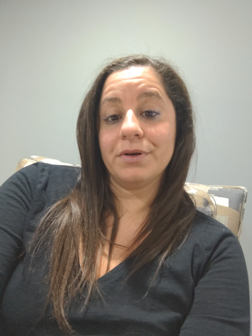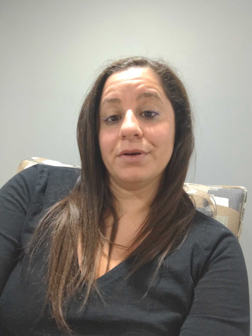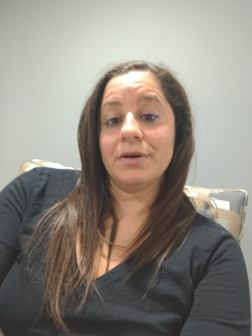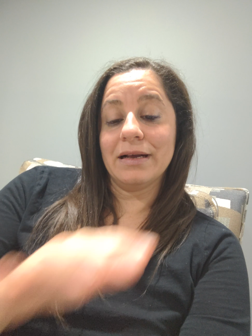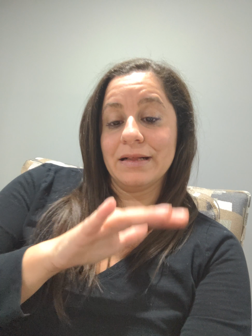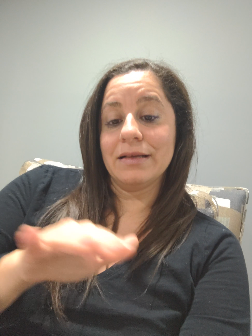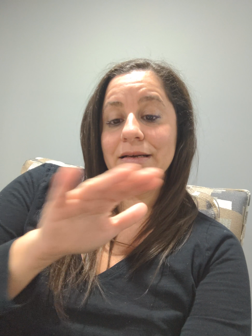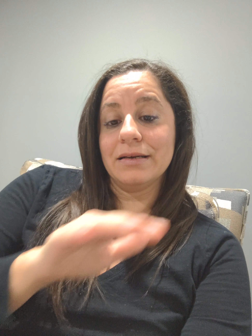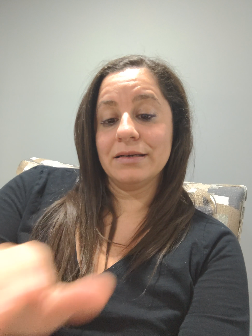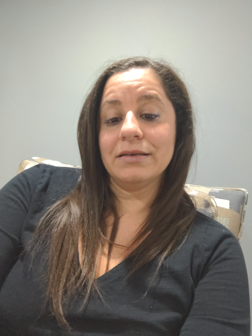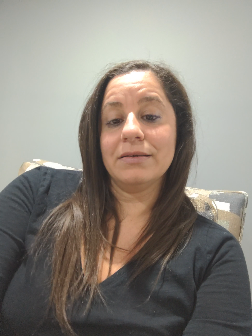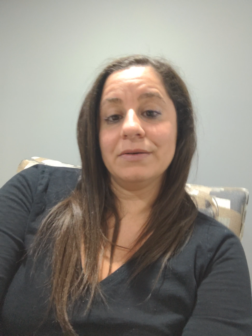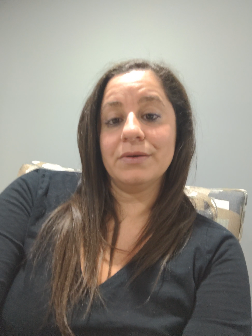clean